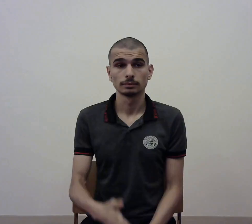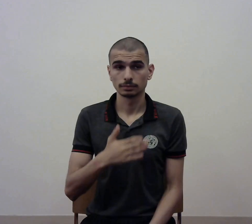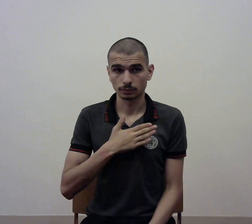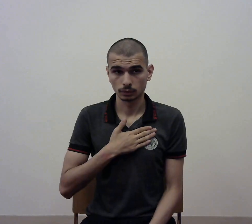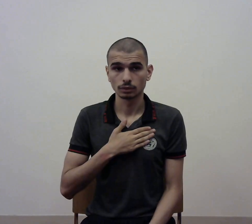mən